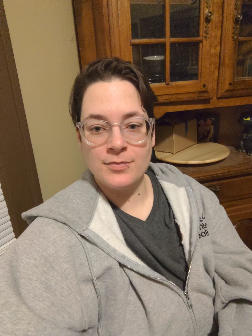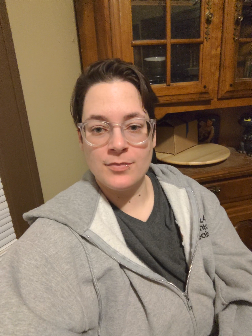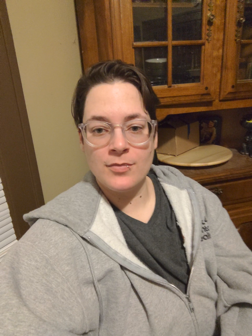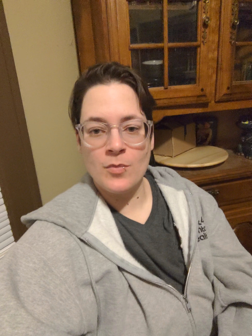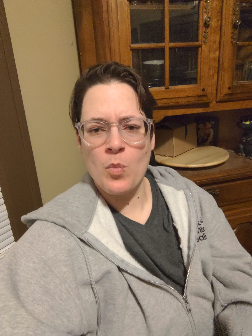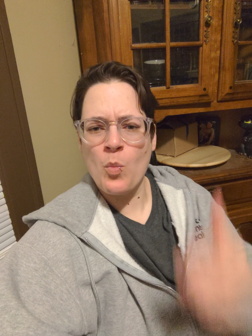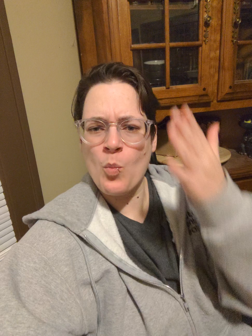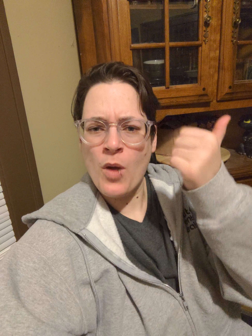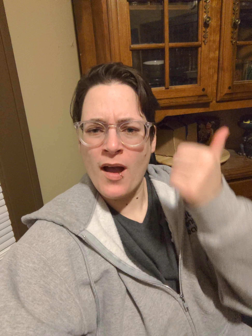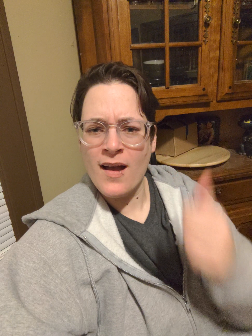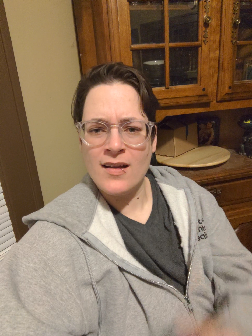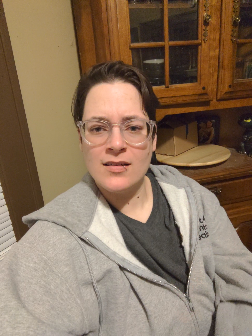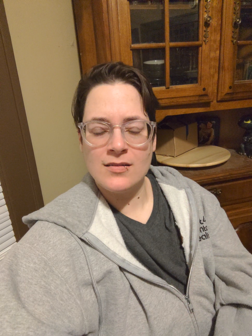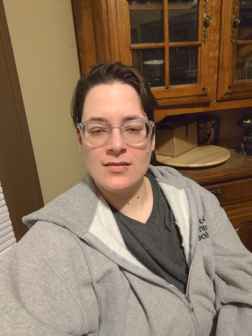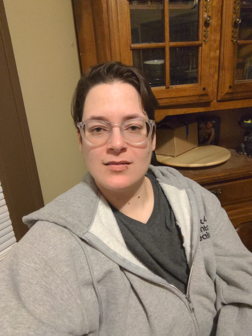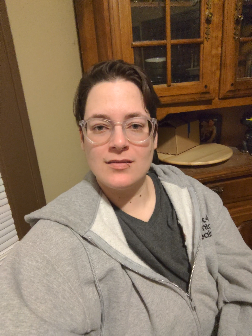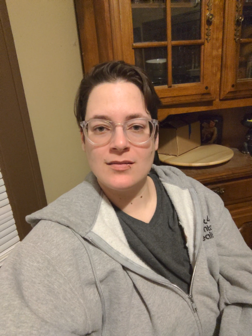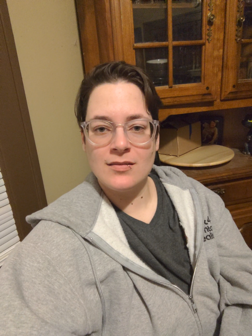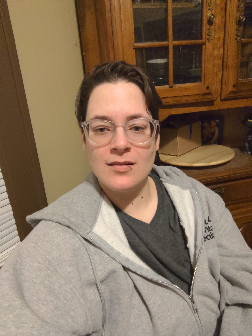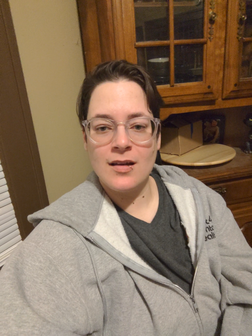why